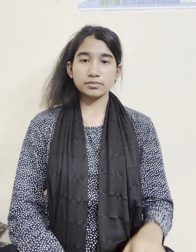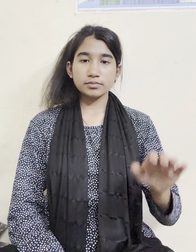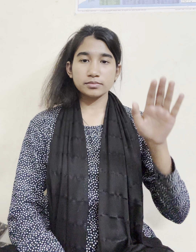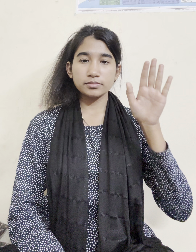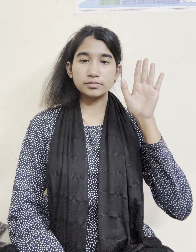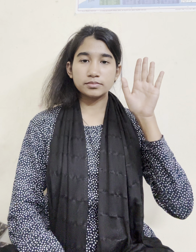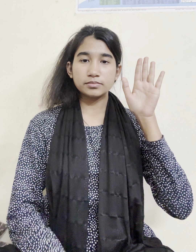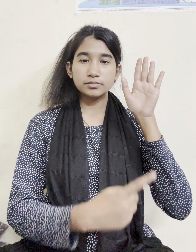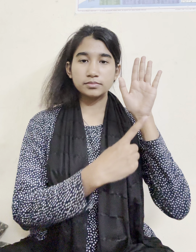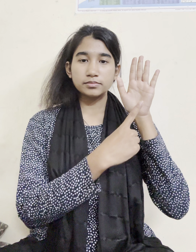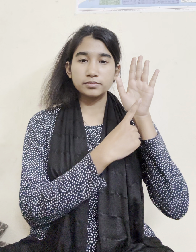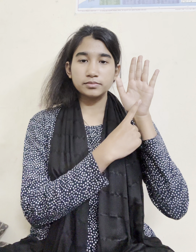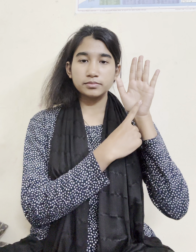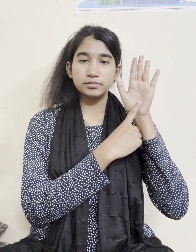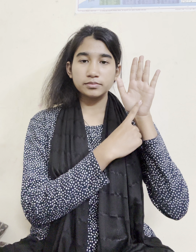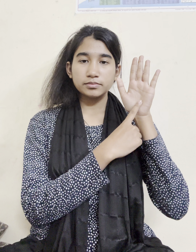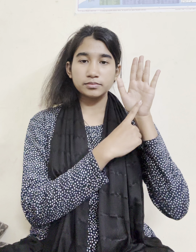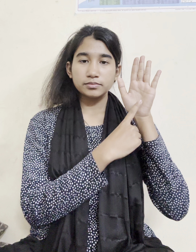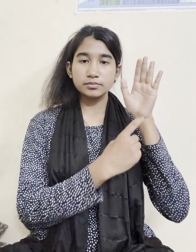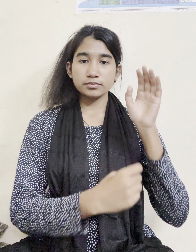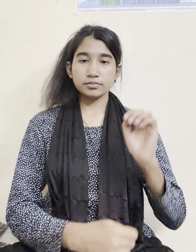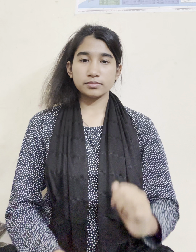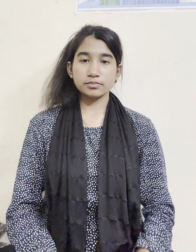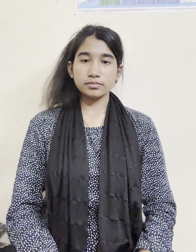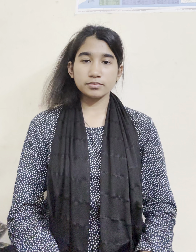হাত